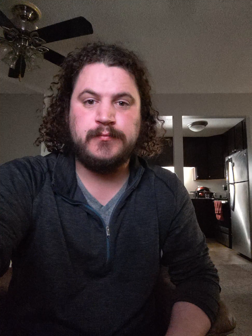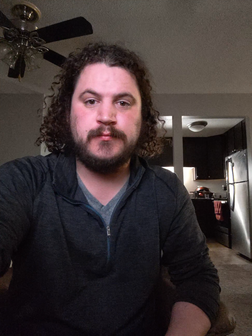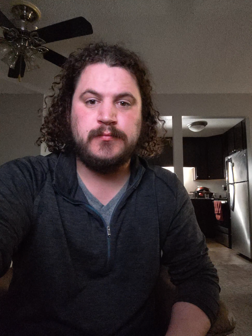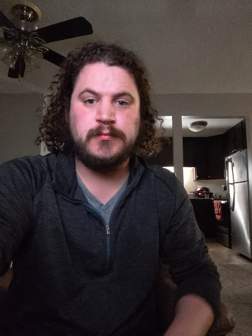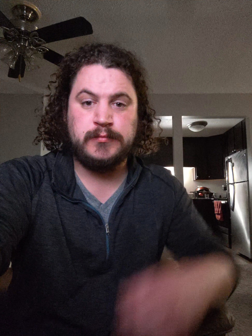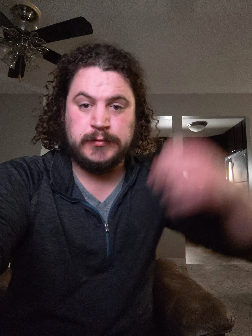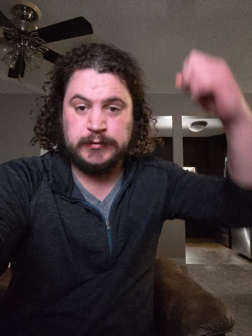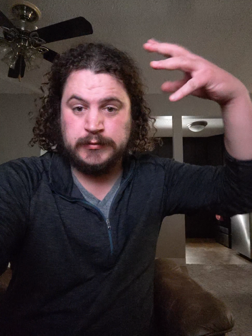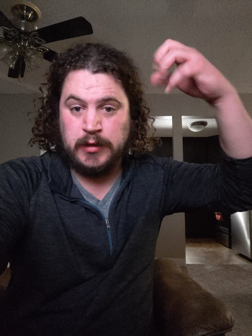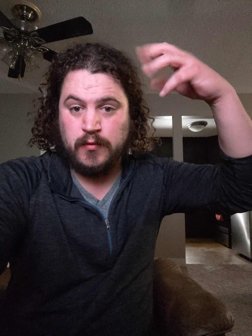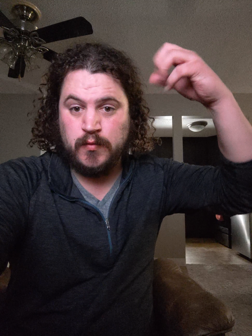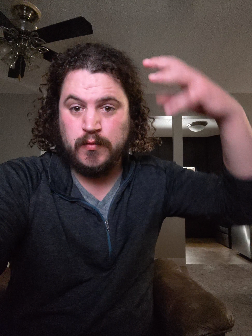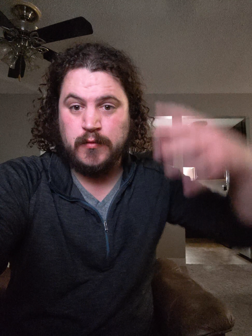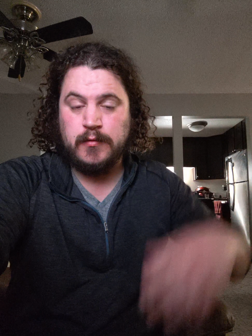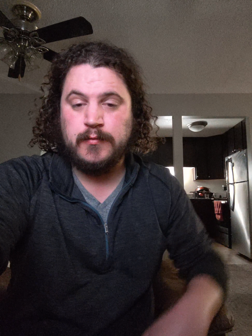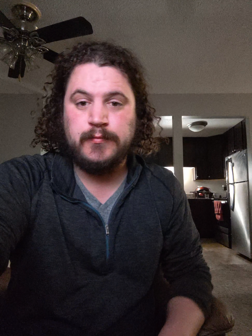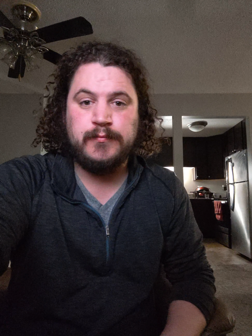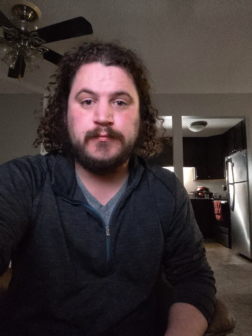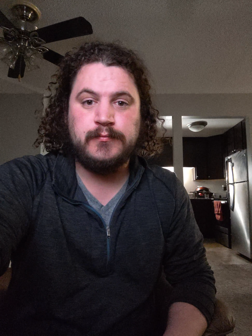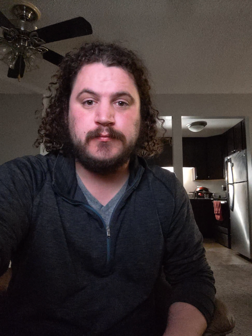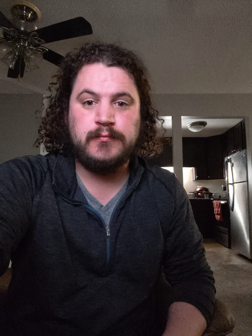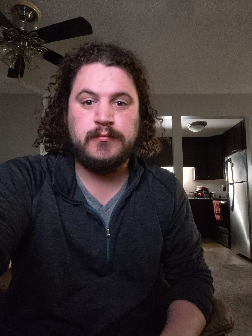shower